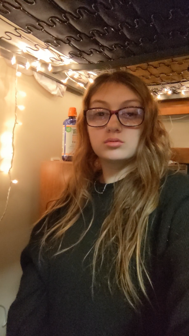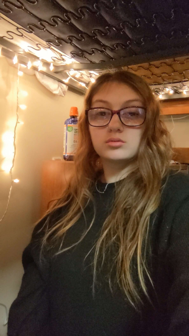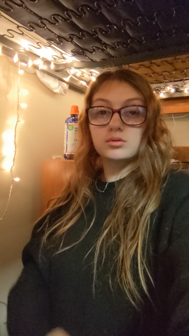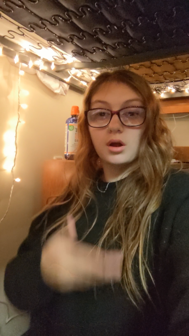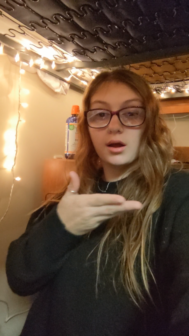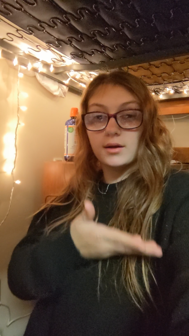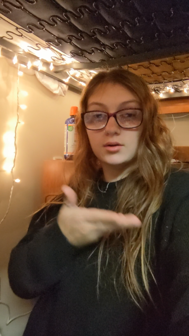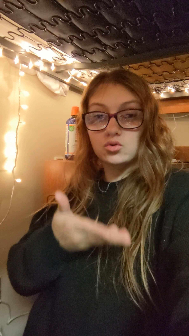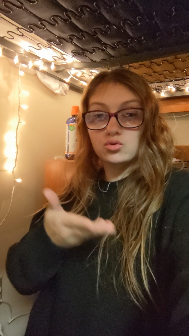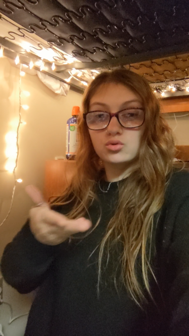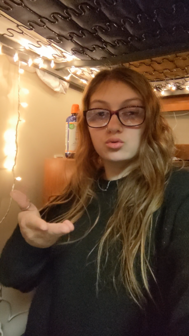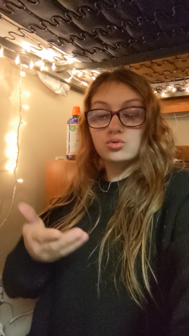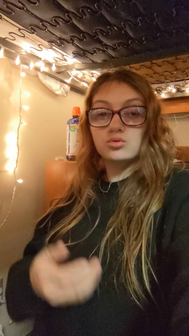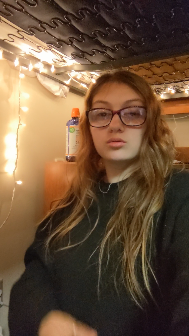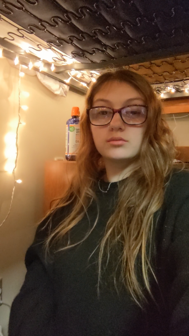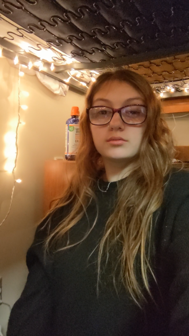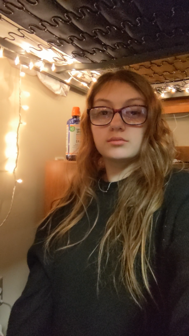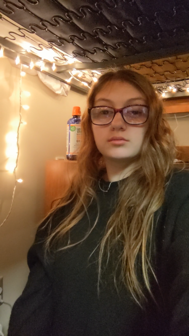carry